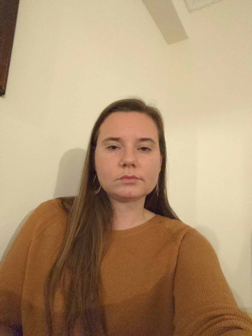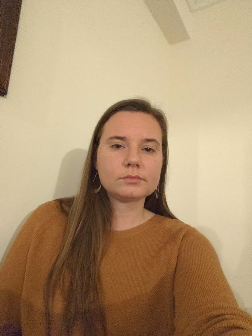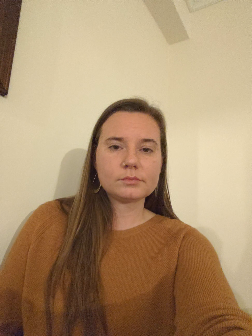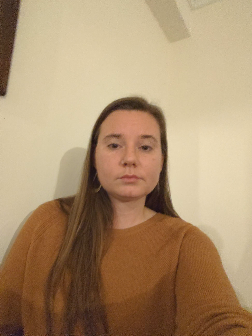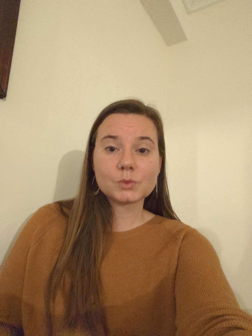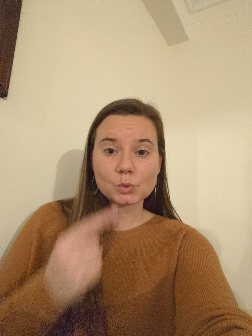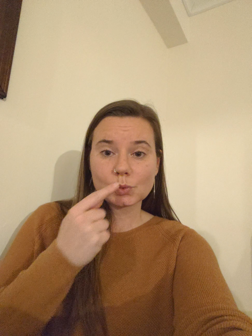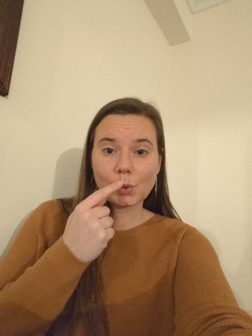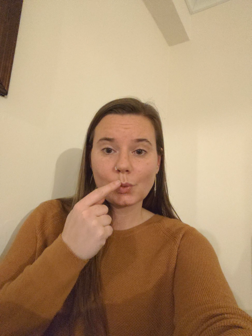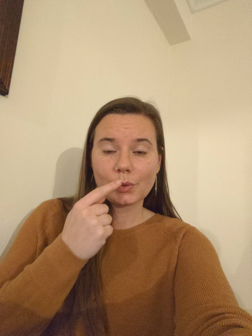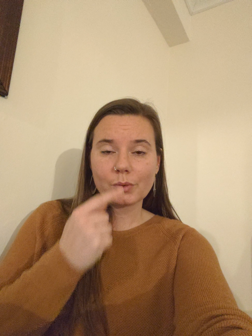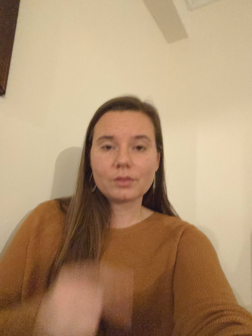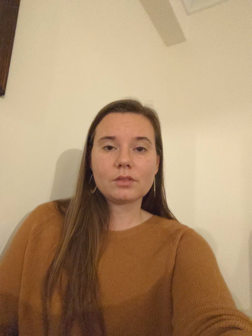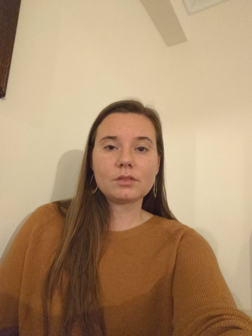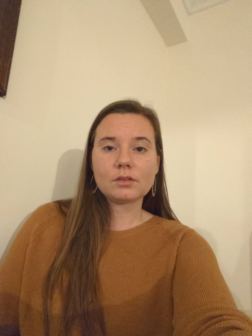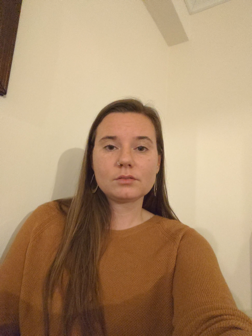tooth